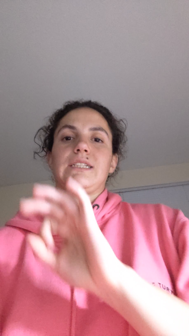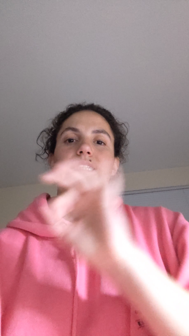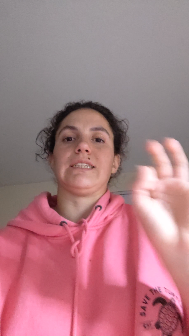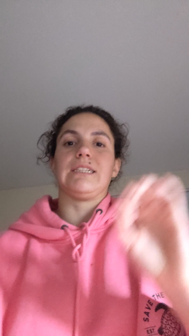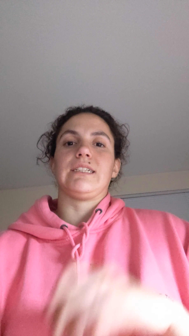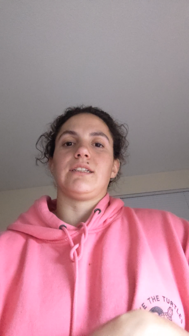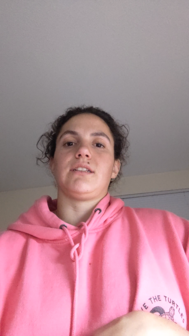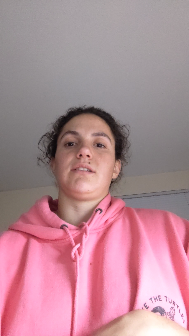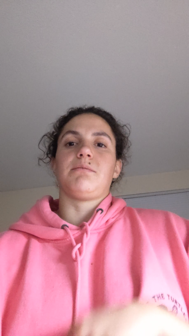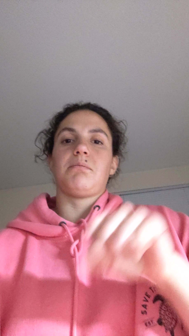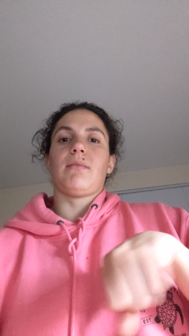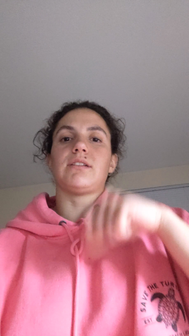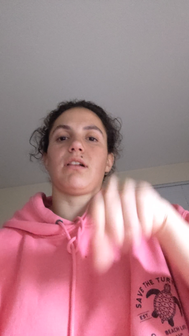bicycle